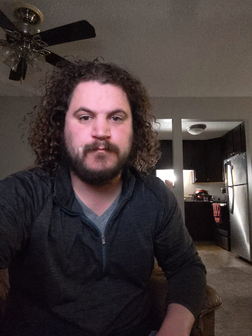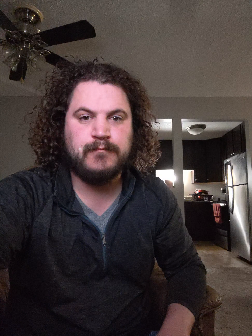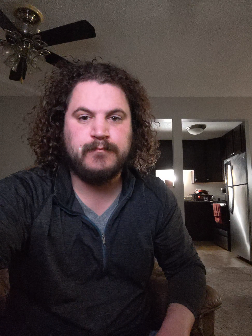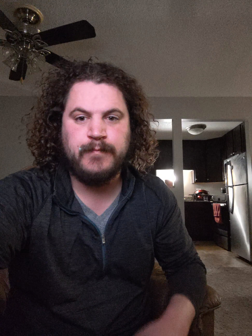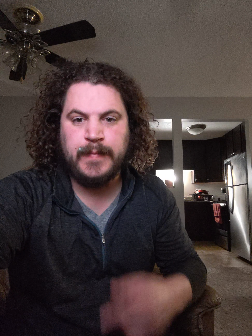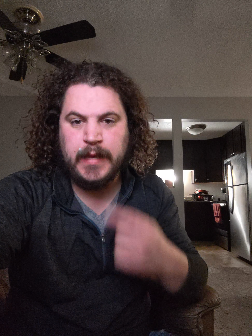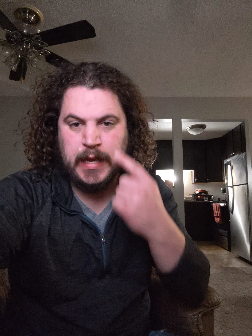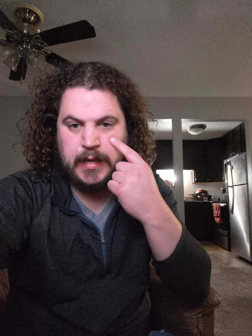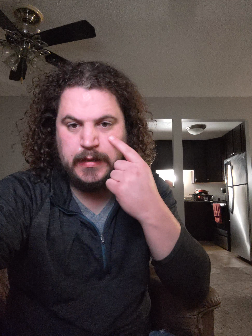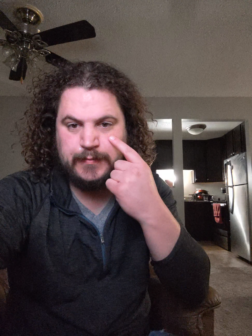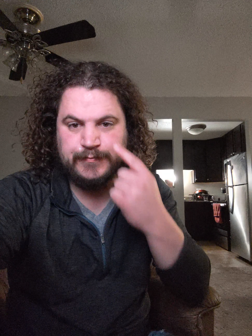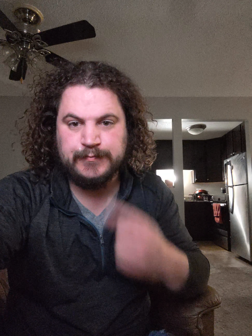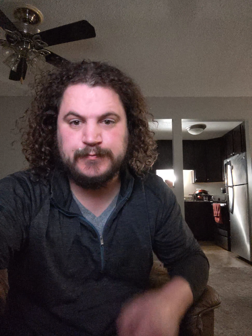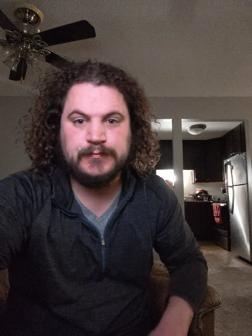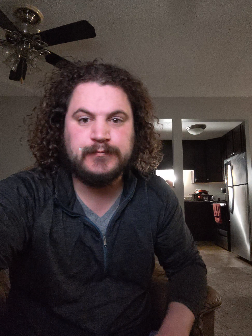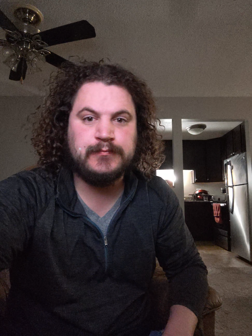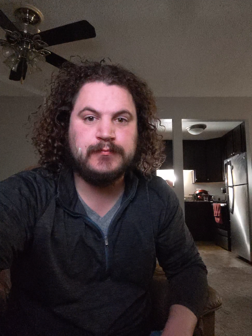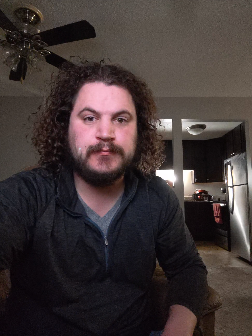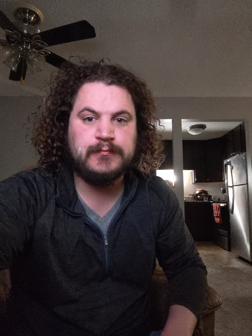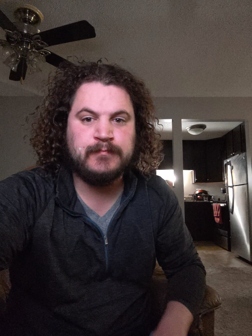eye